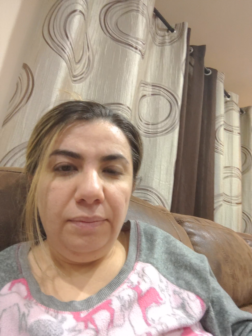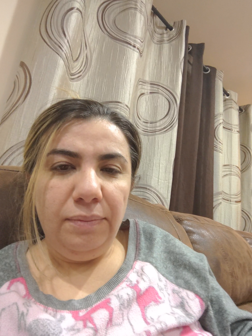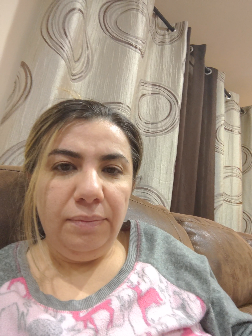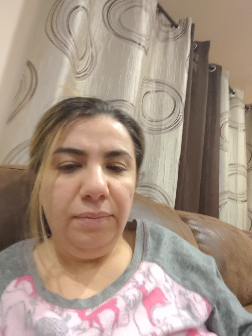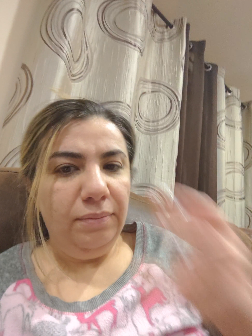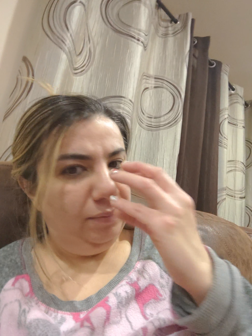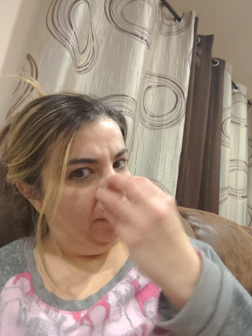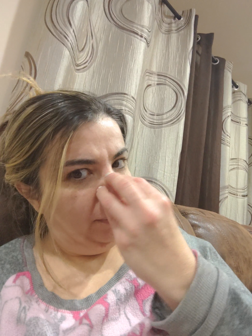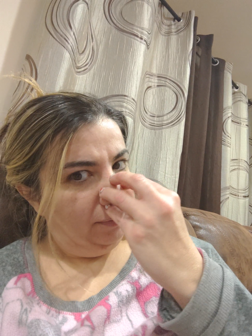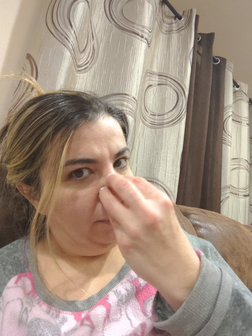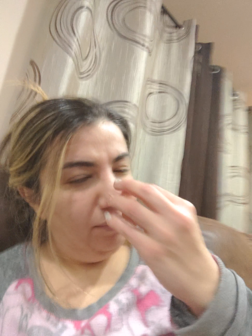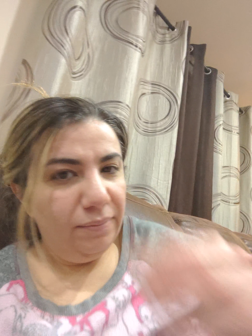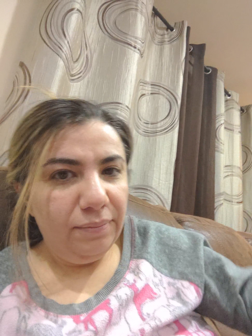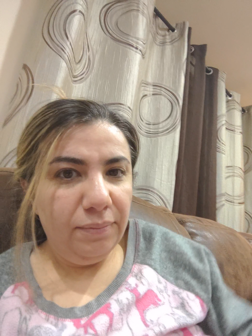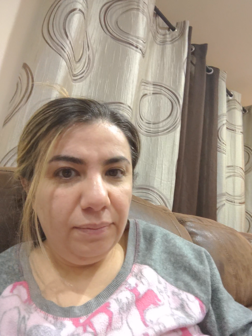clown